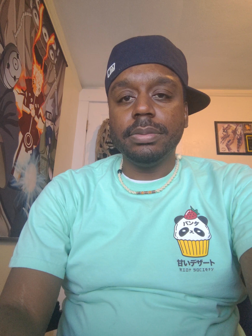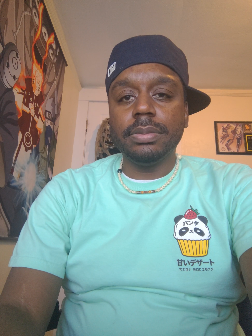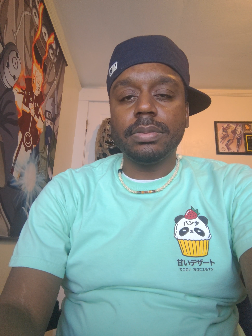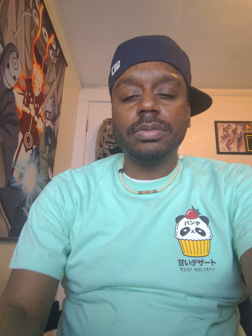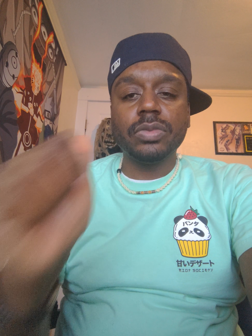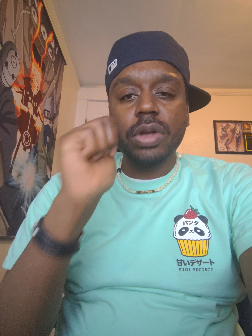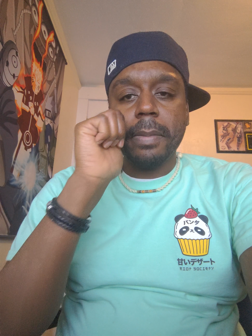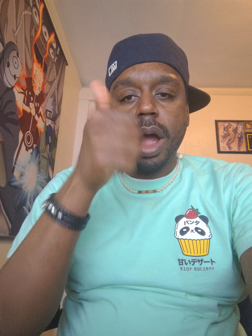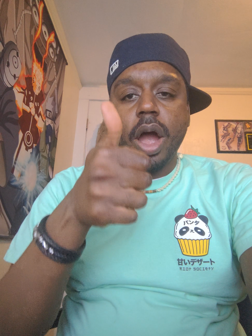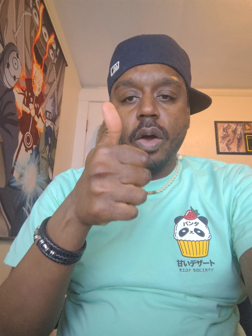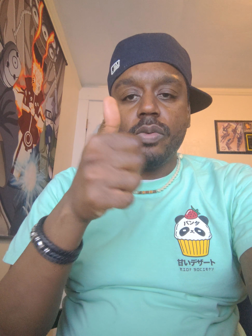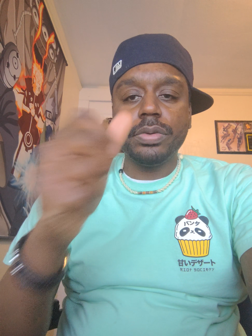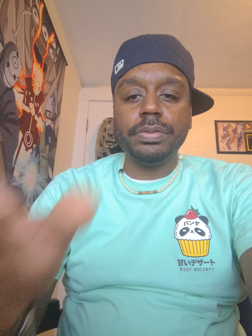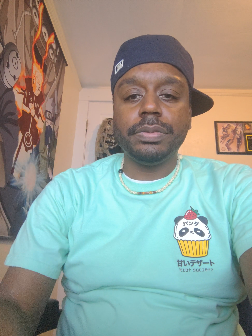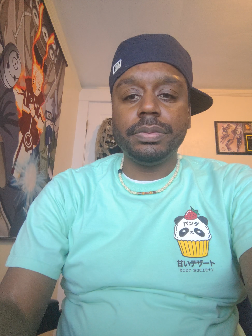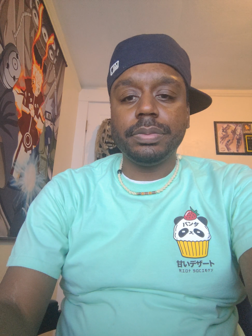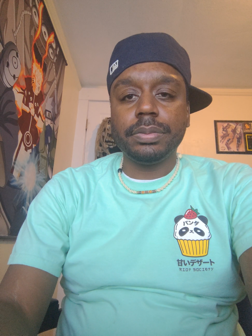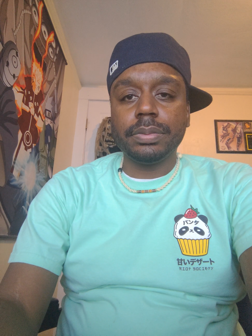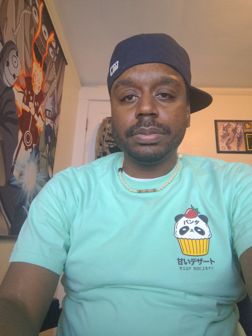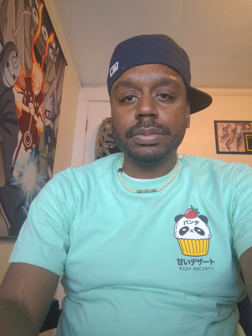tomorrow